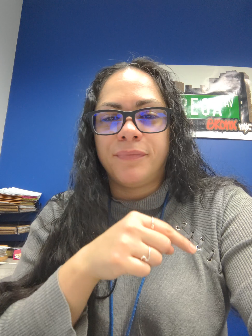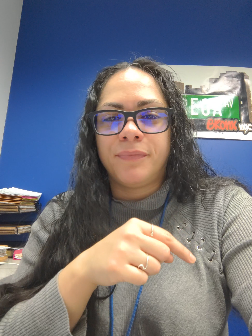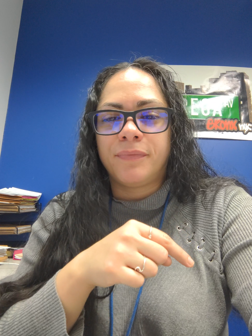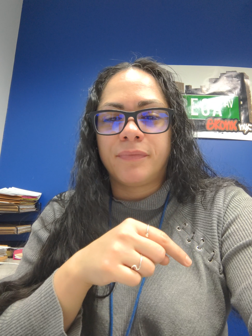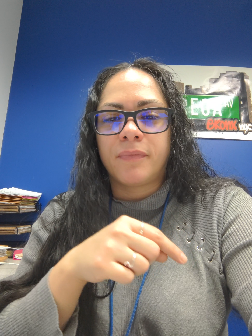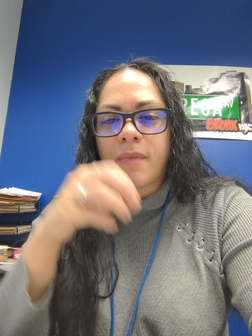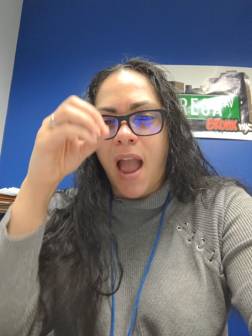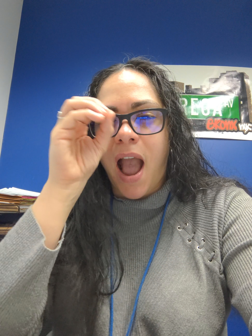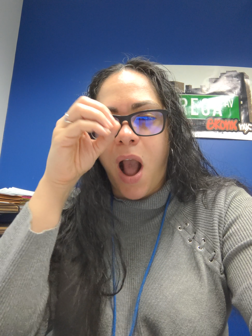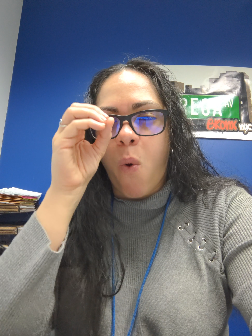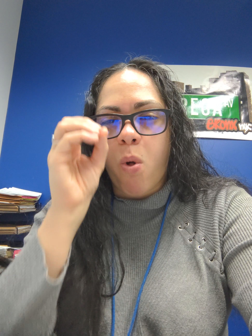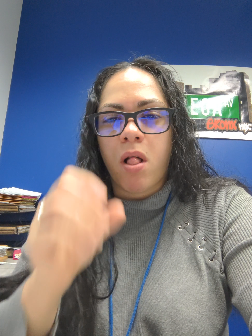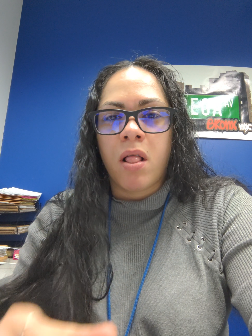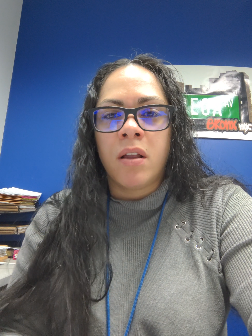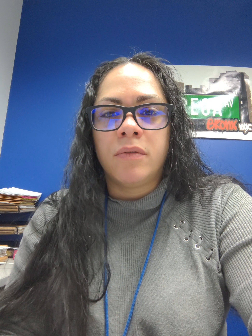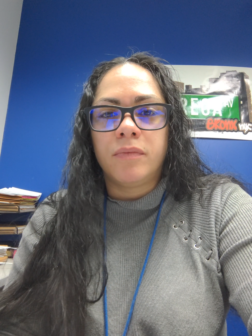owl